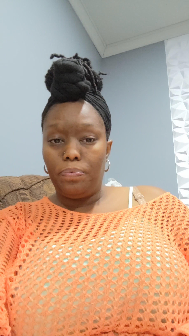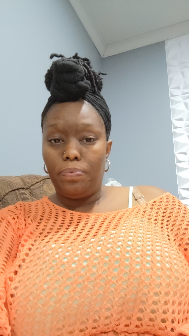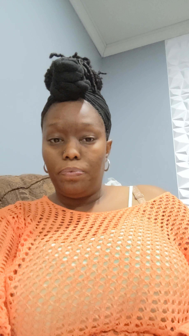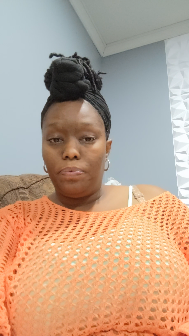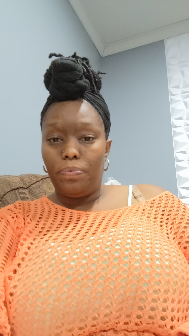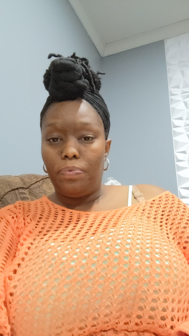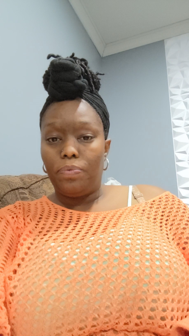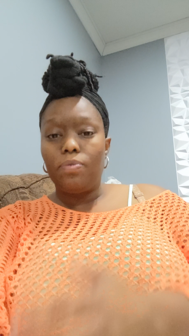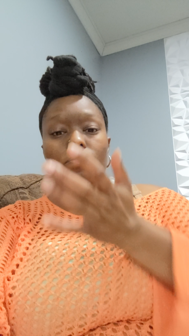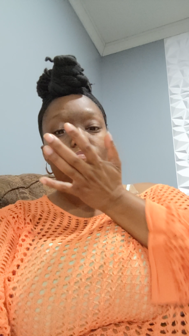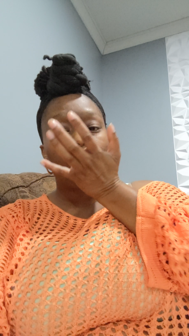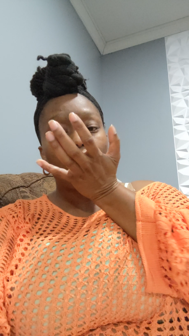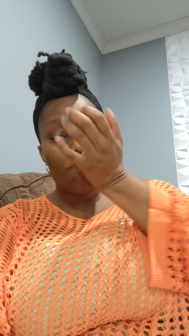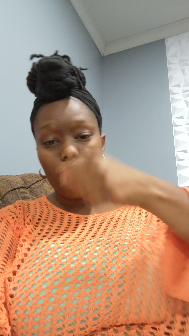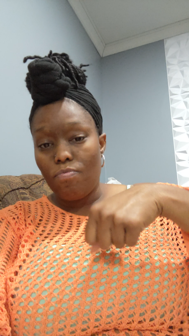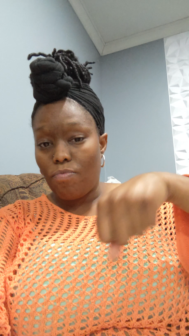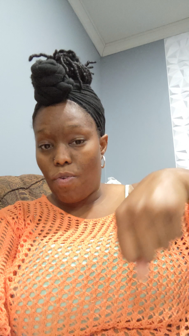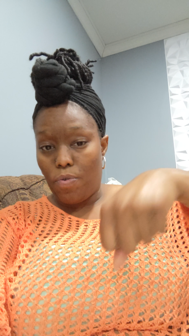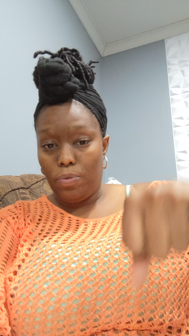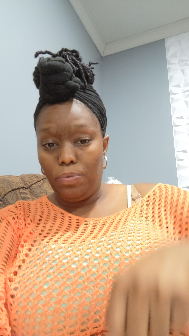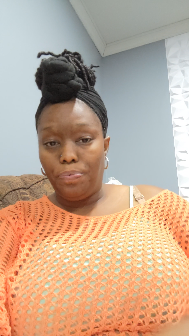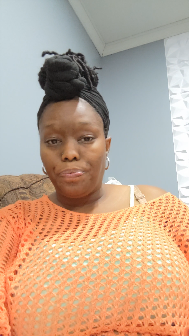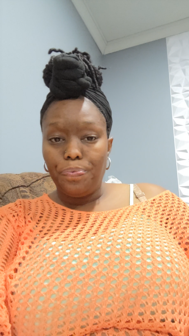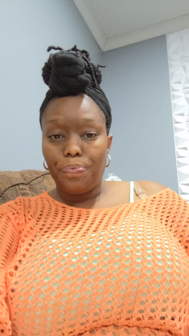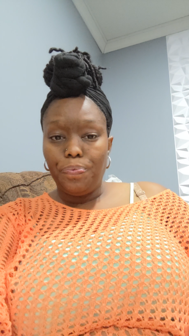lawn mower